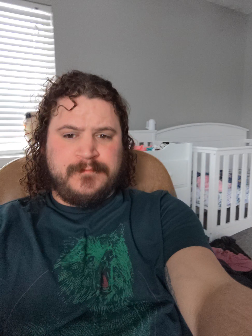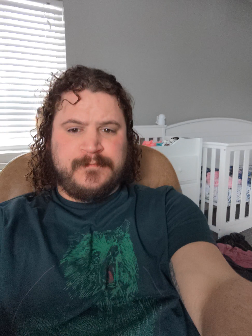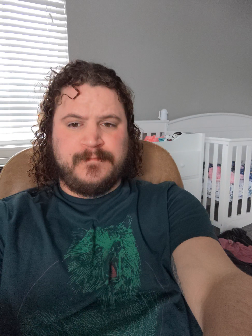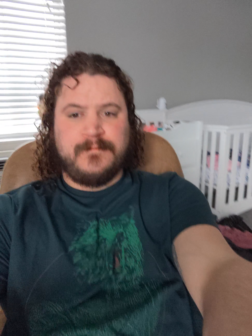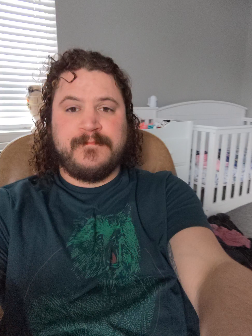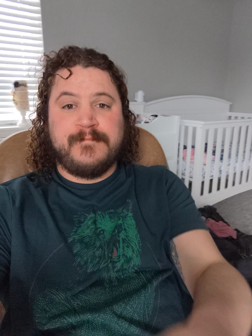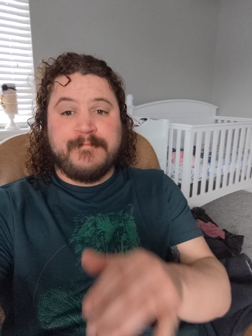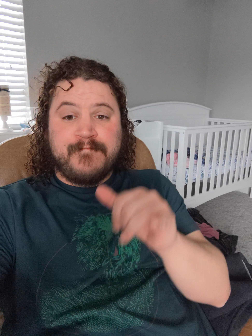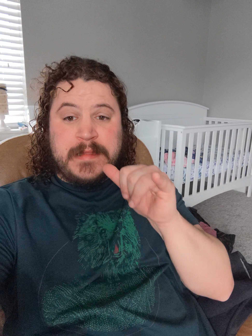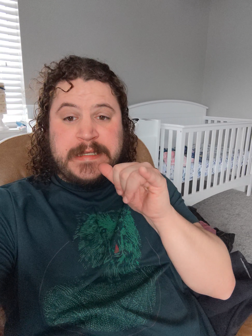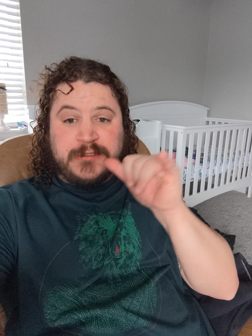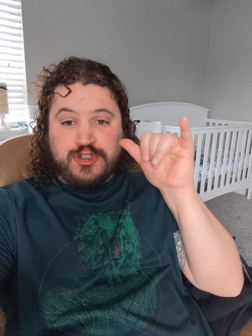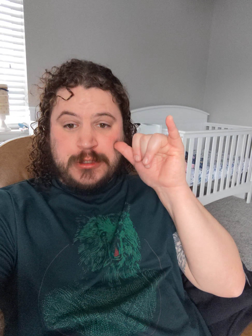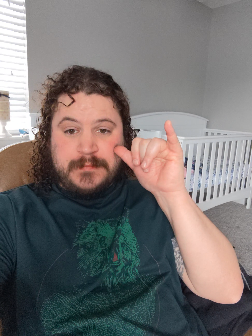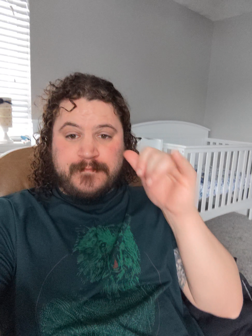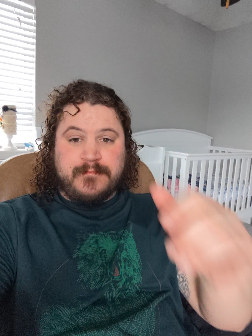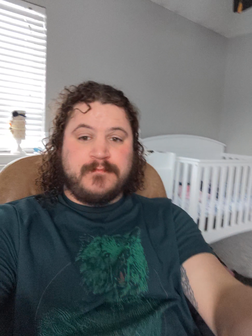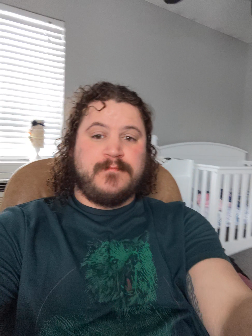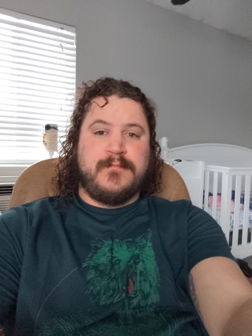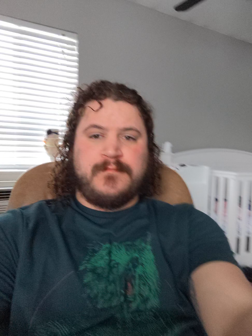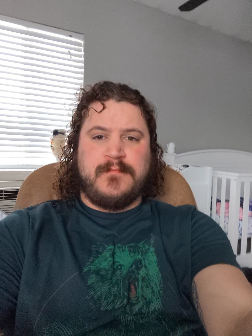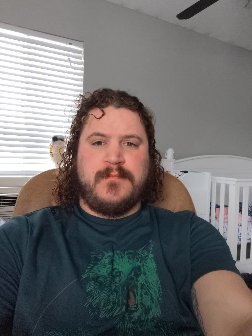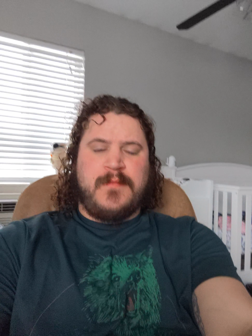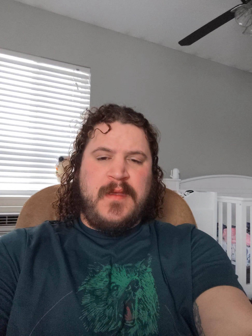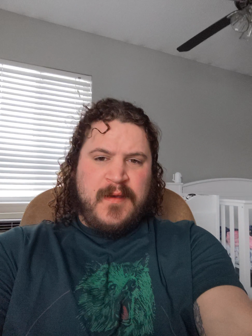yesterday